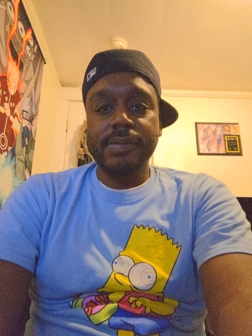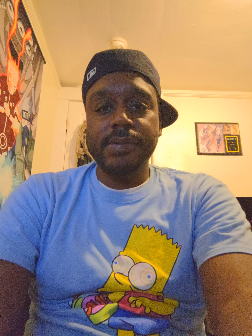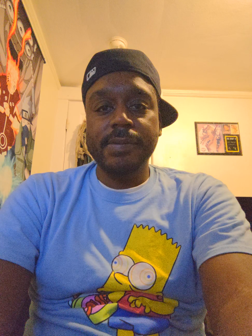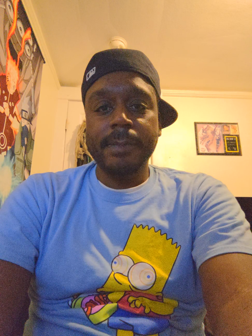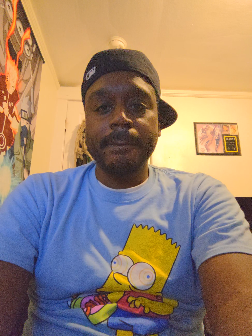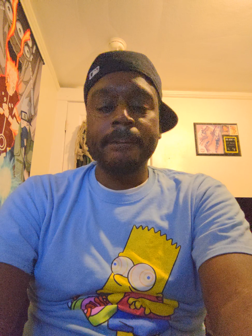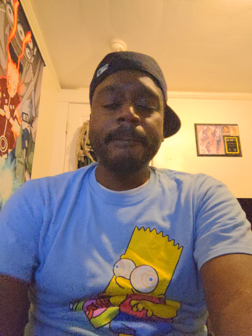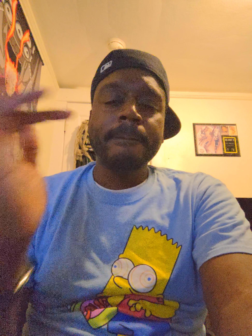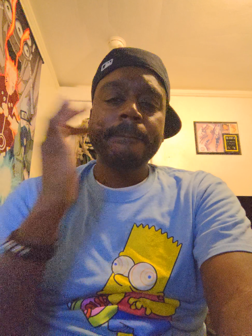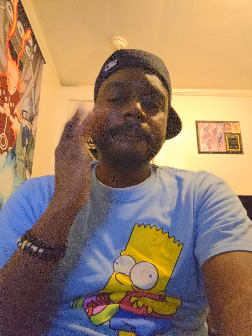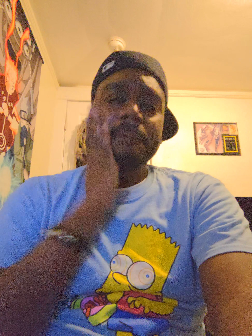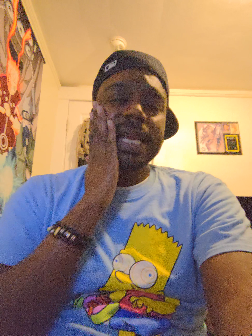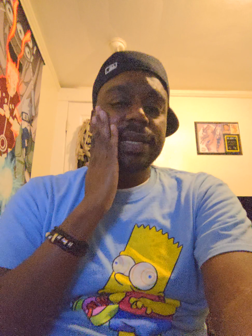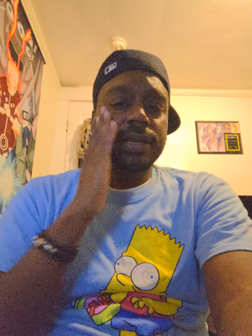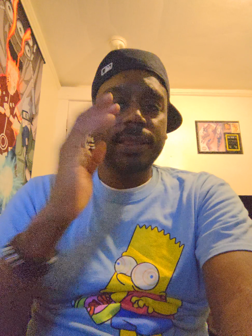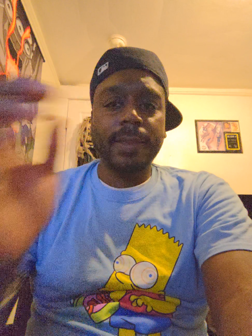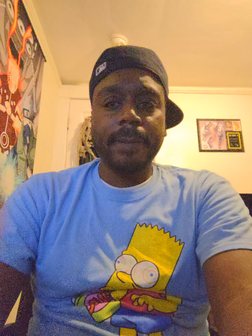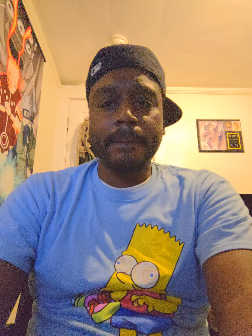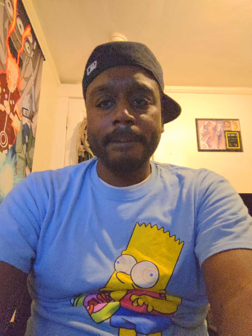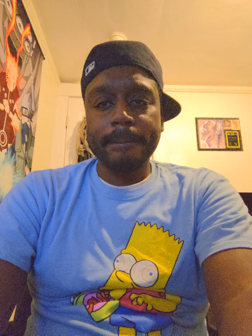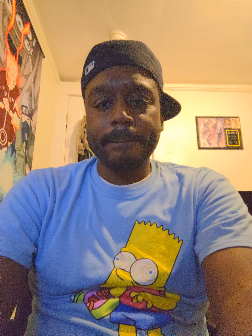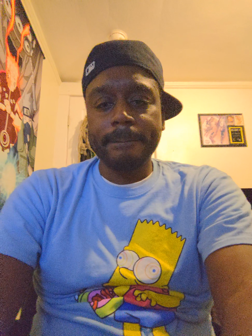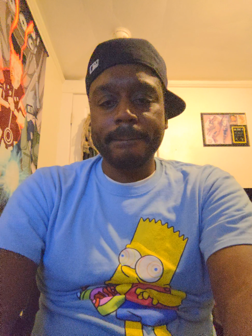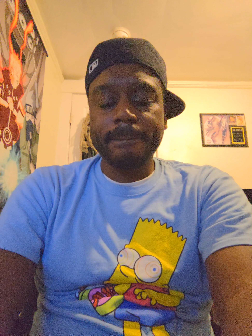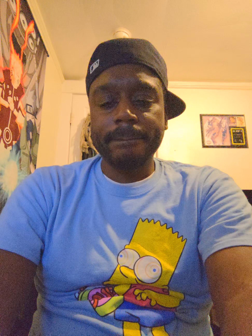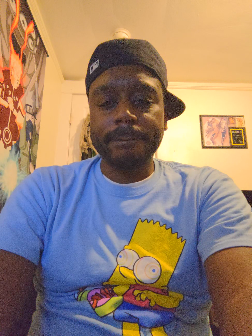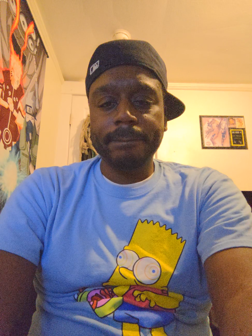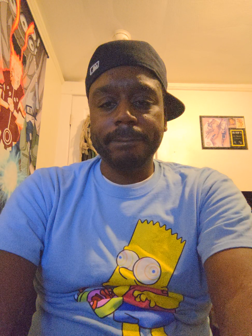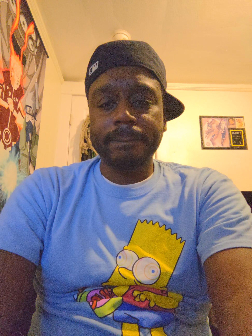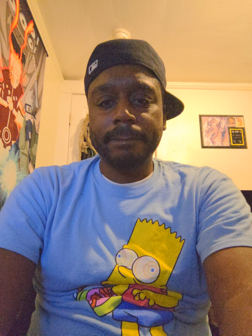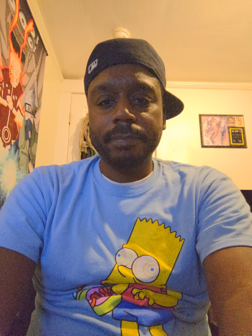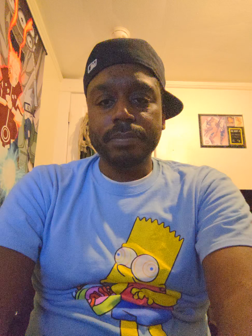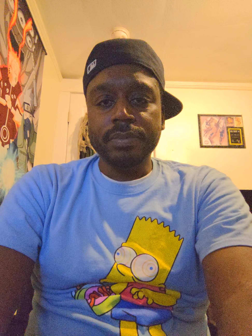bee